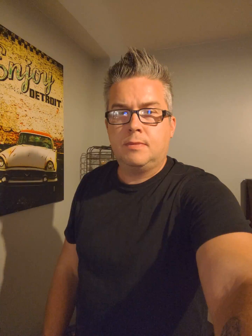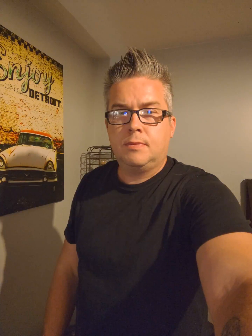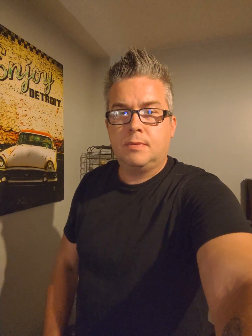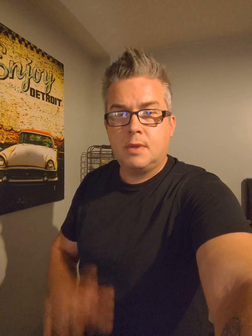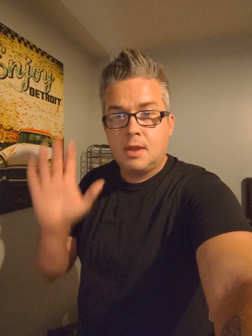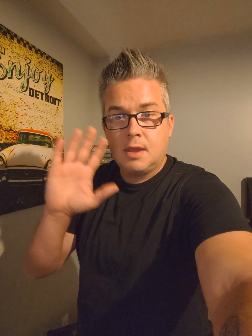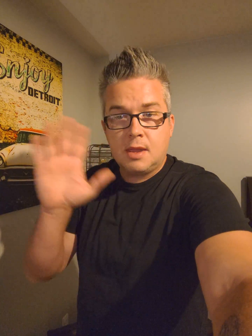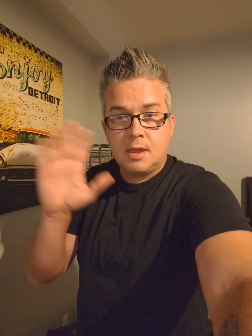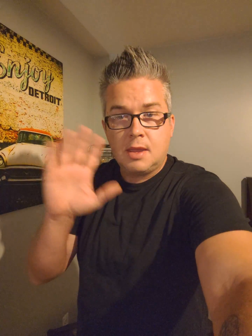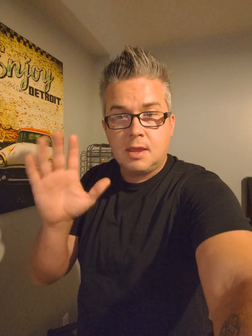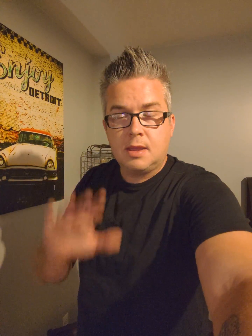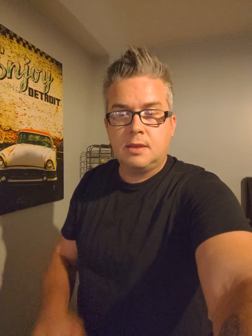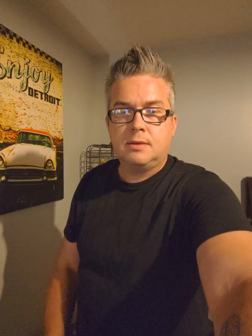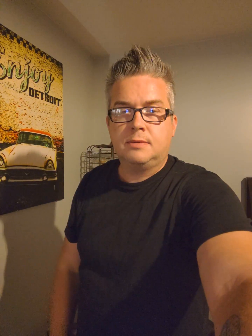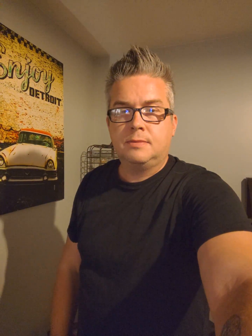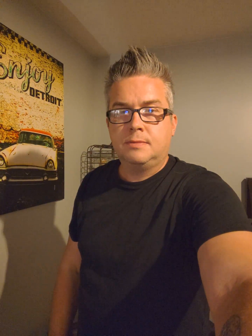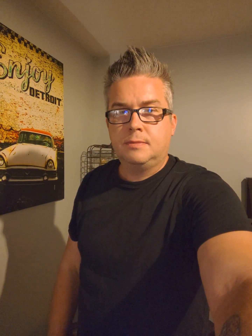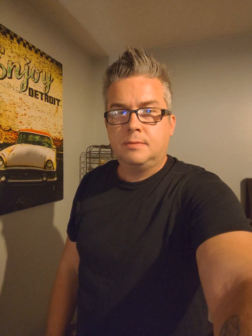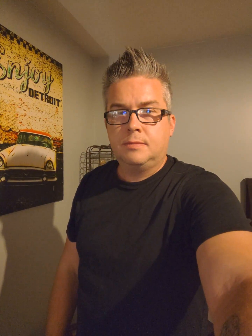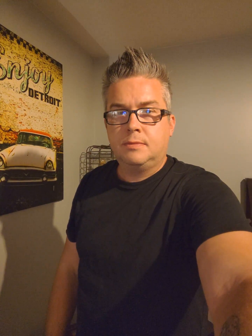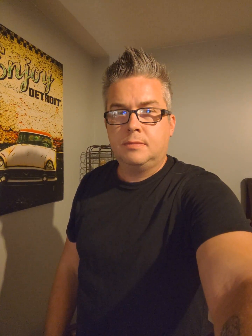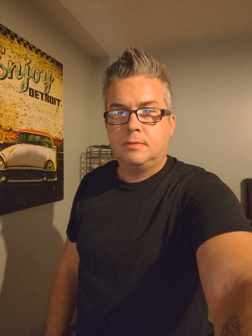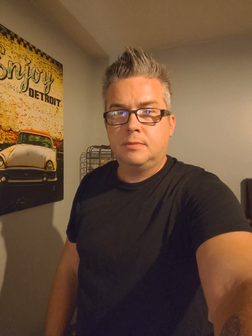hi